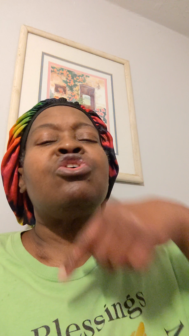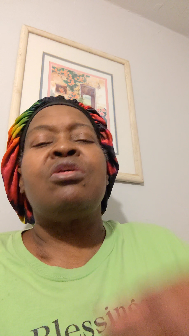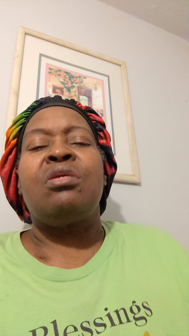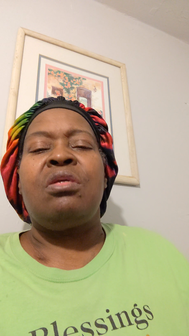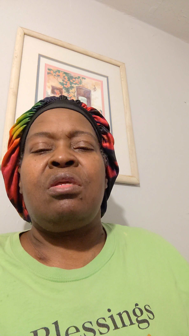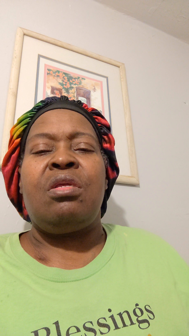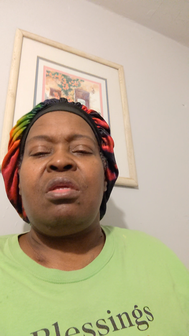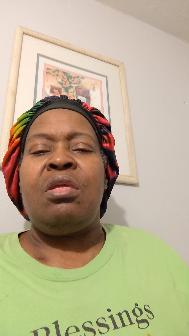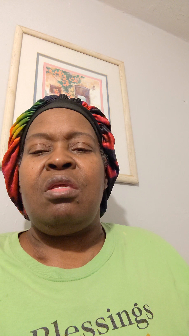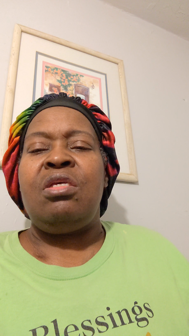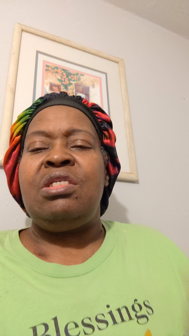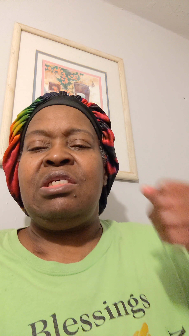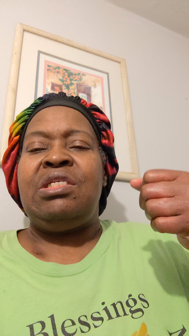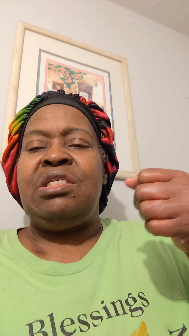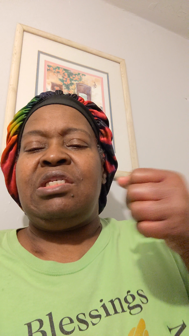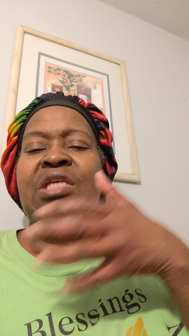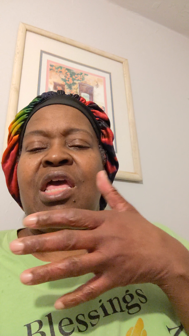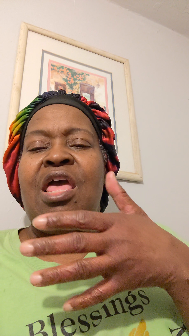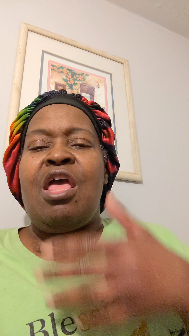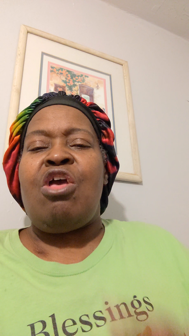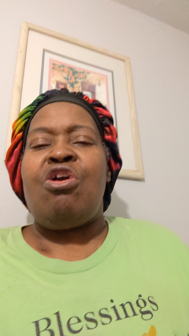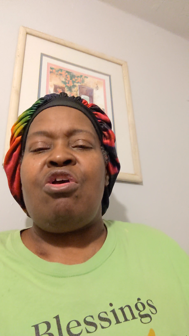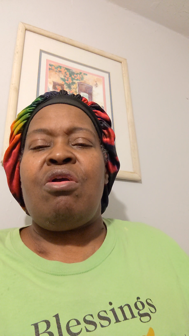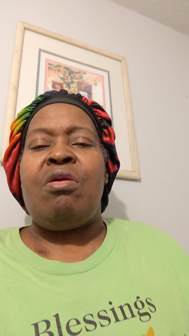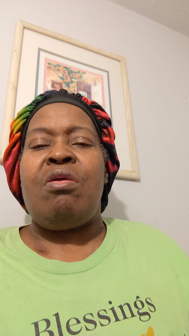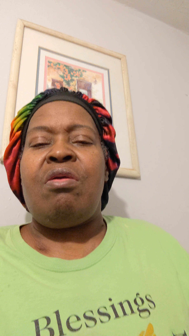scared